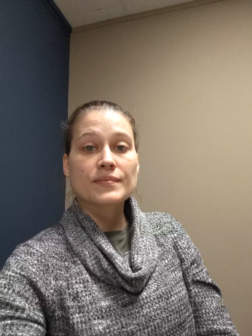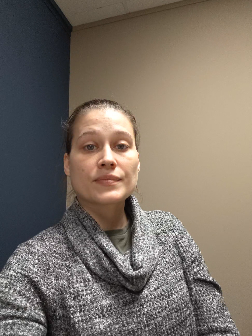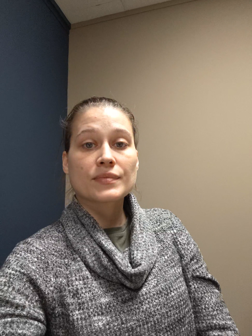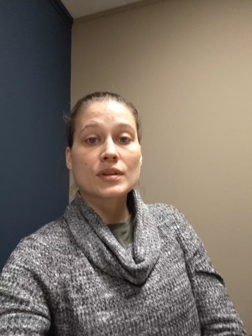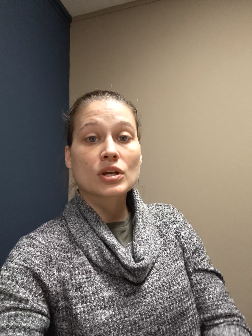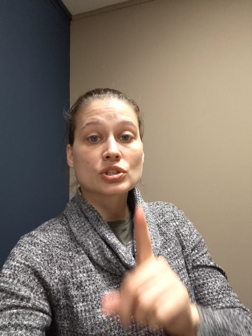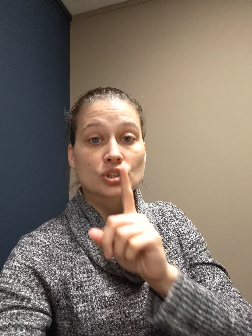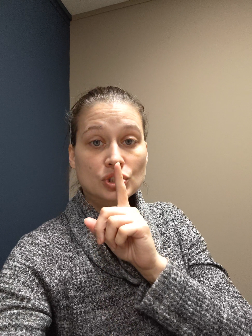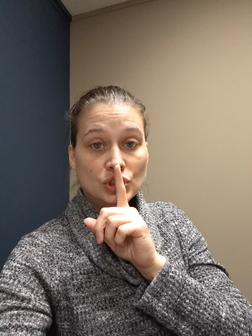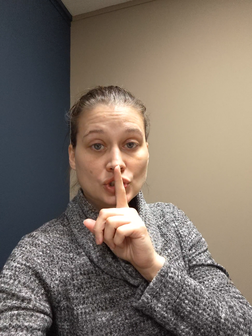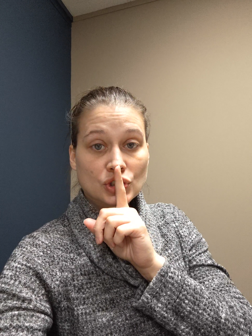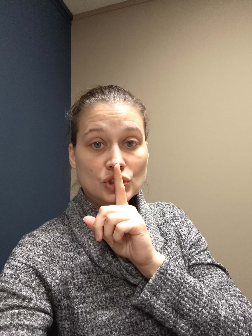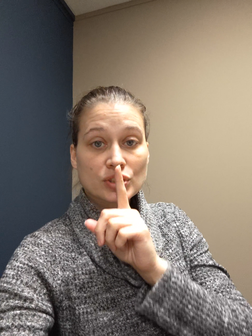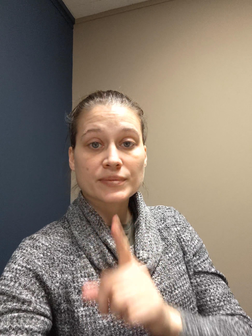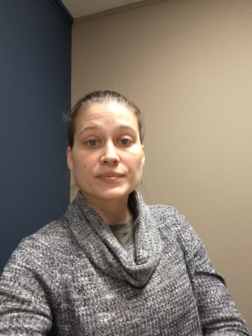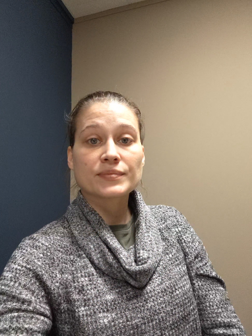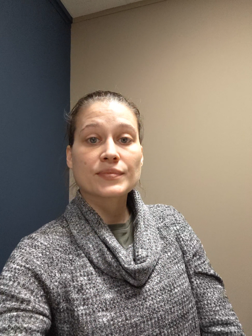shhh